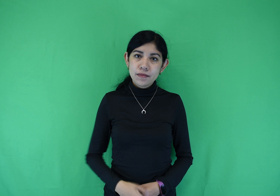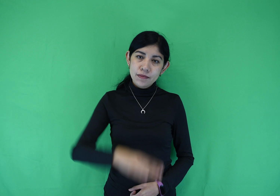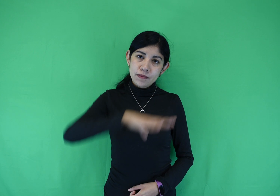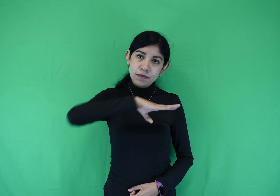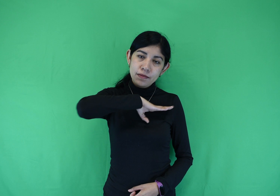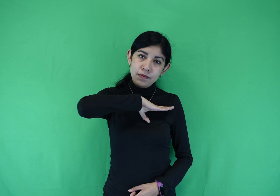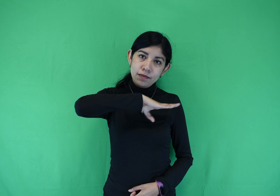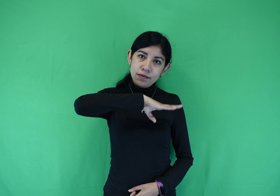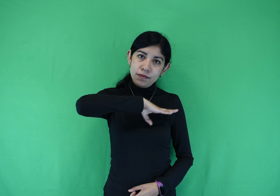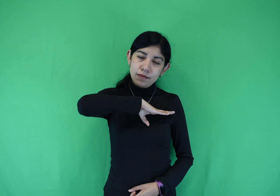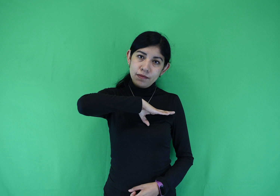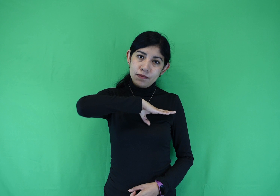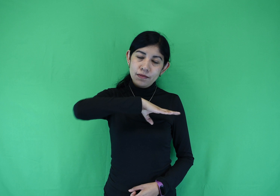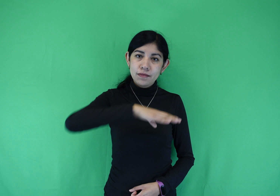haber